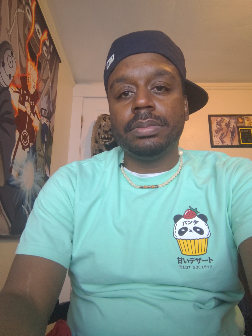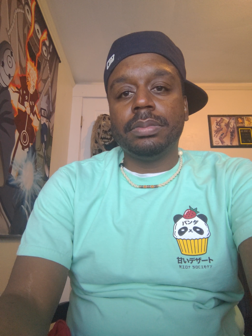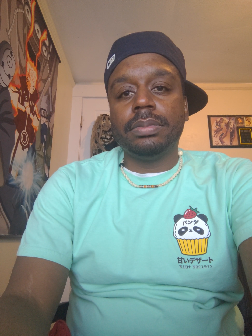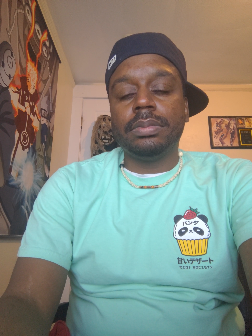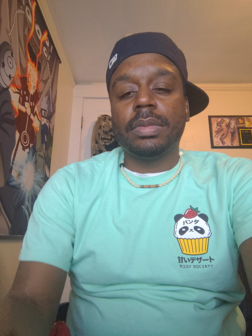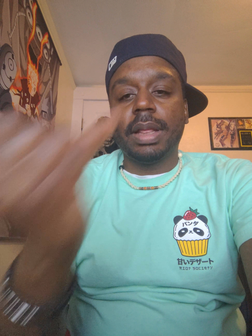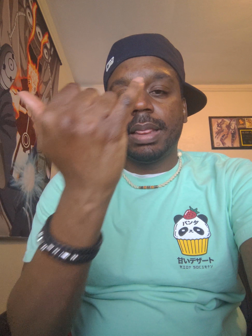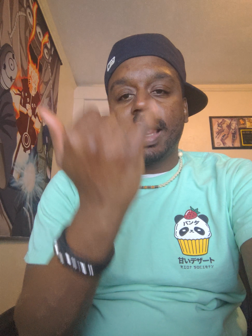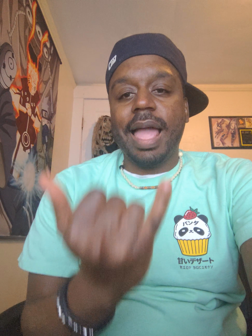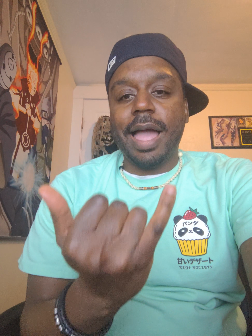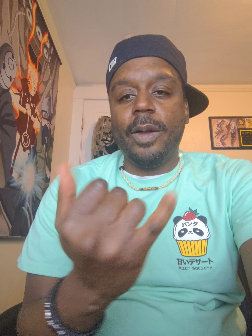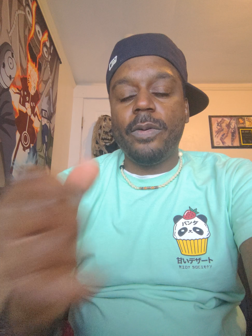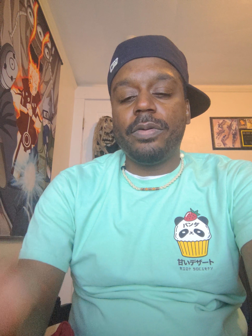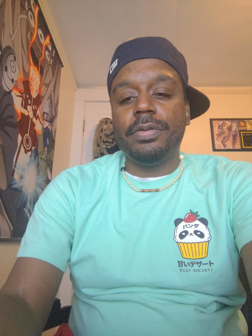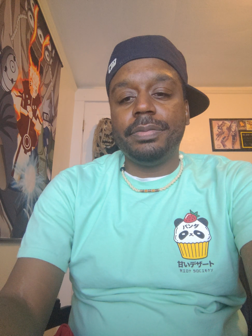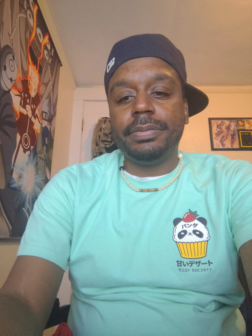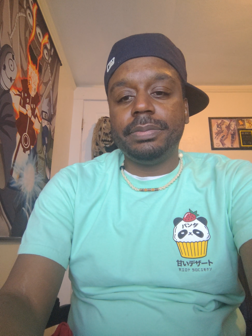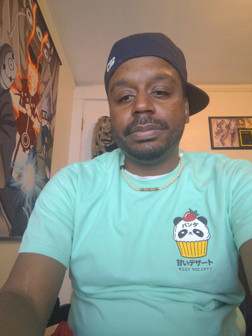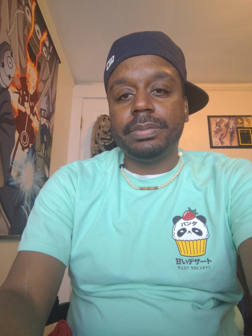now